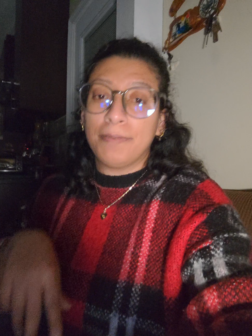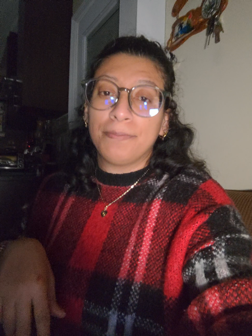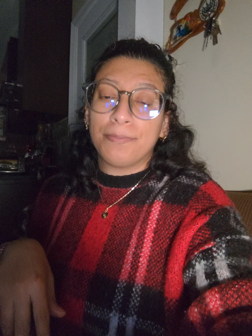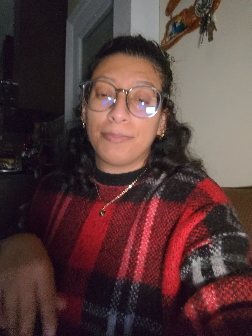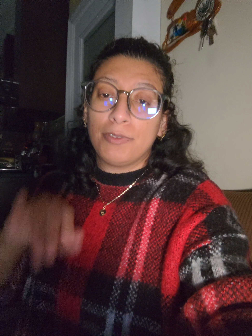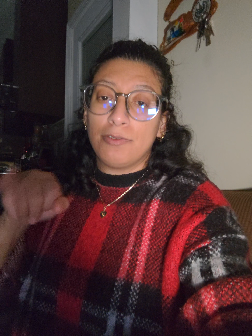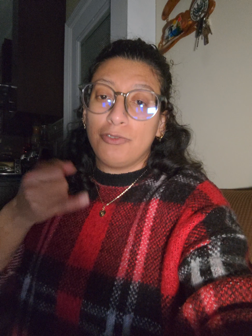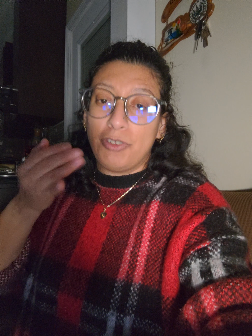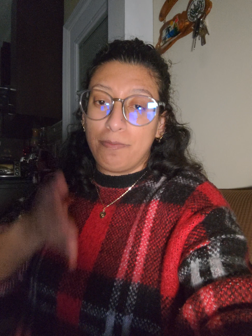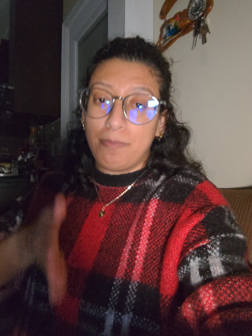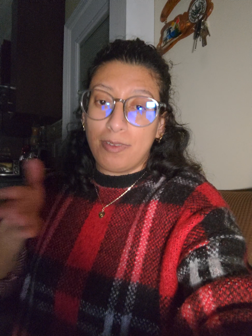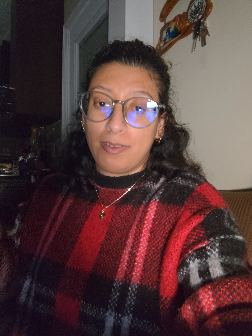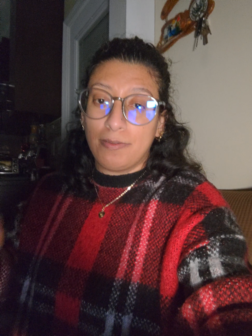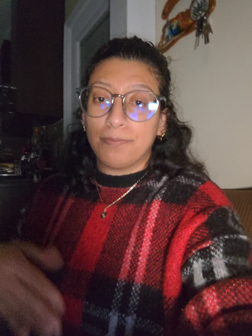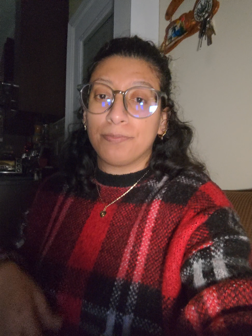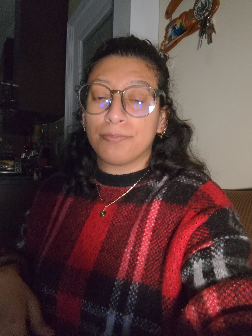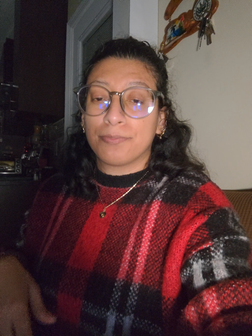jeans